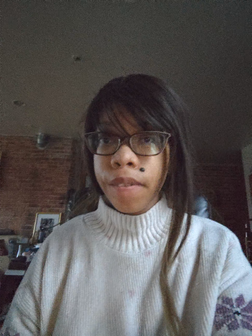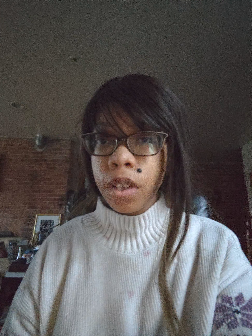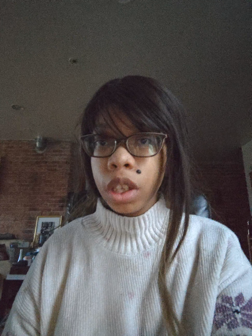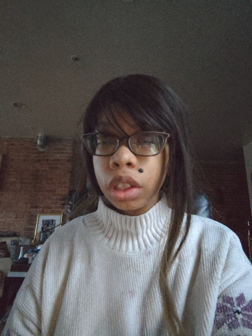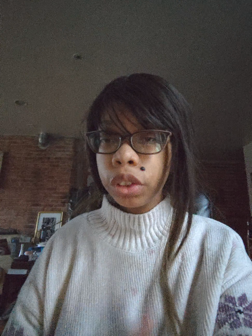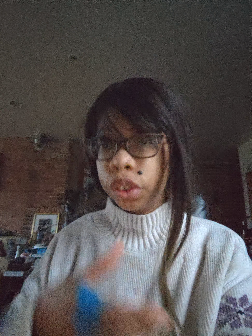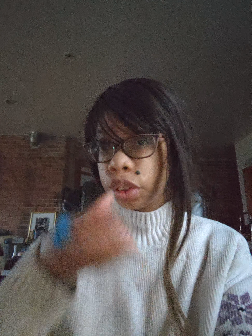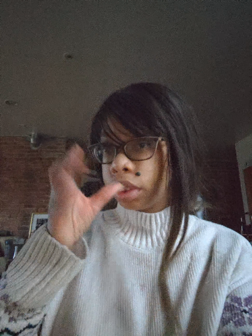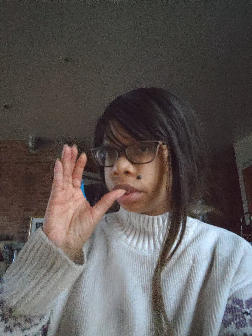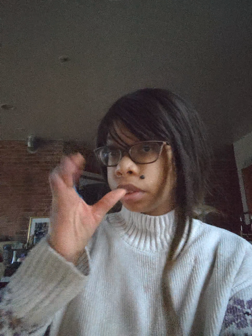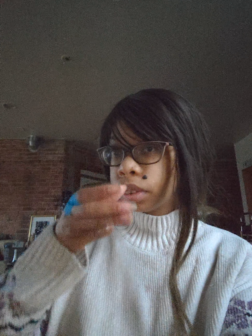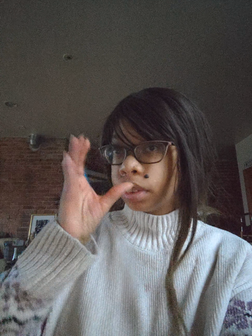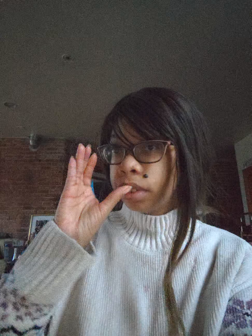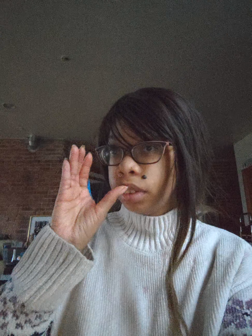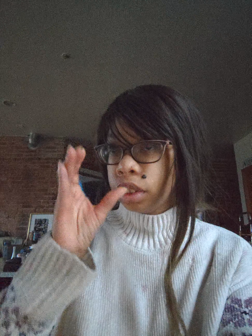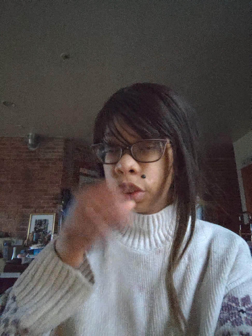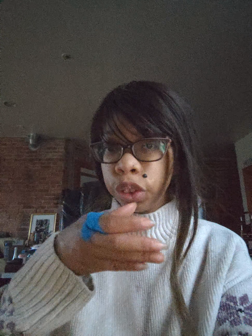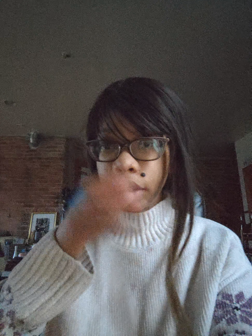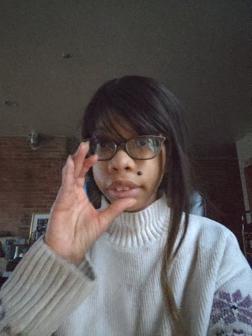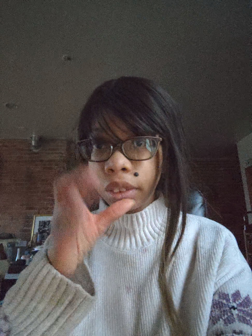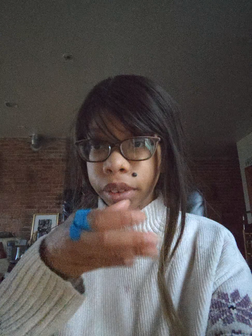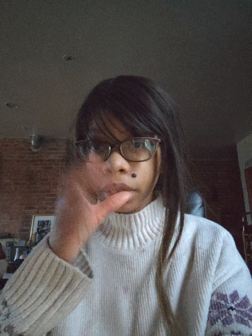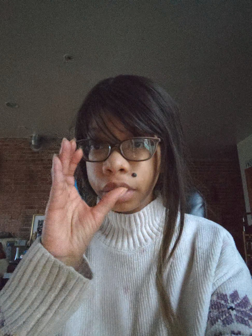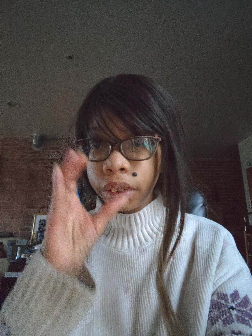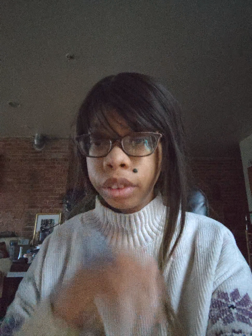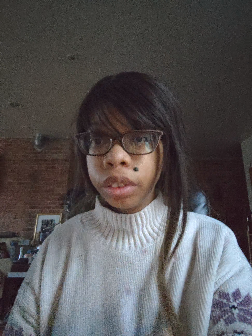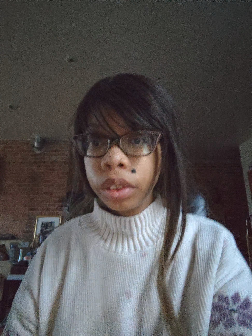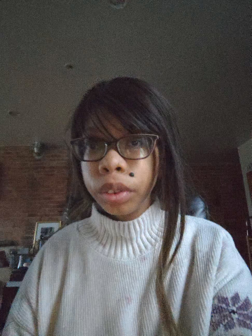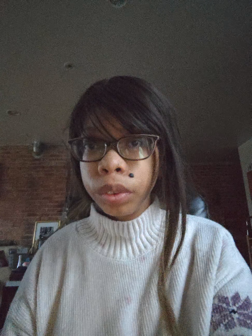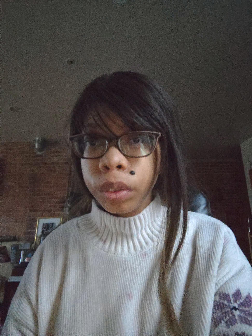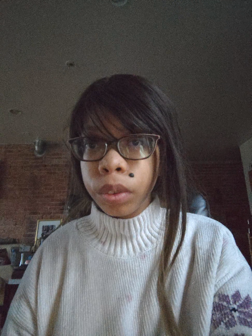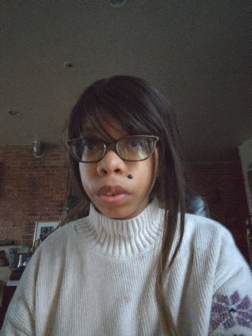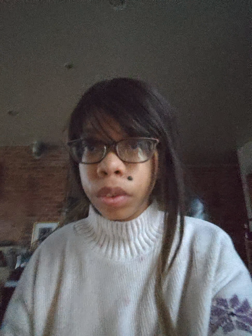drink